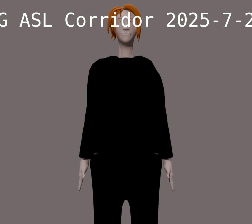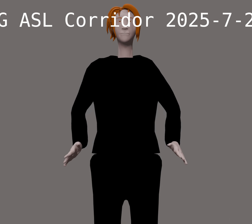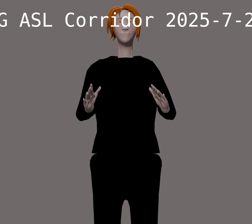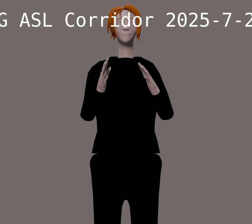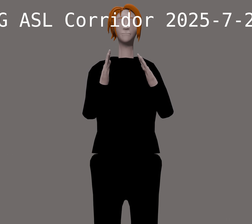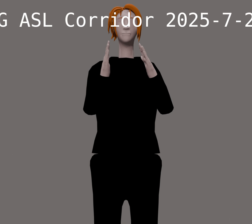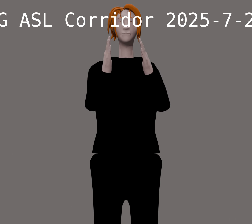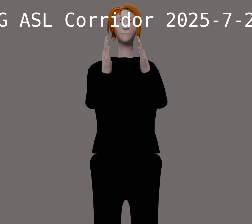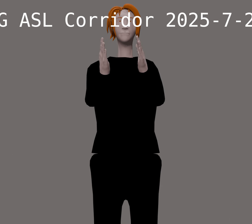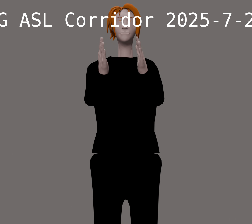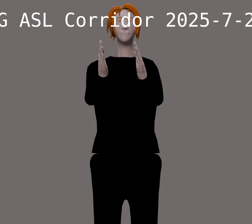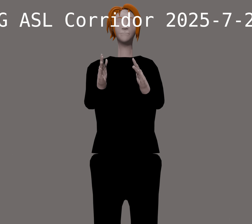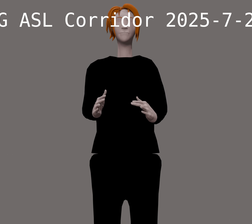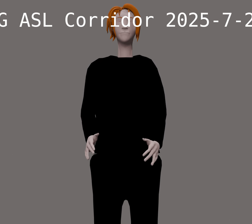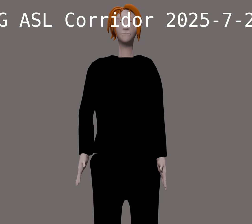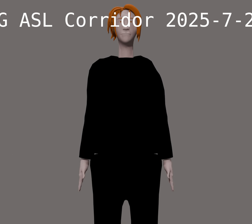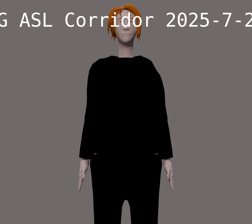Corridor